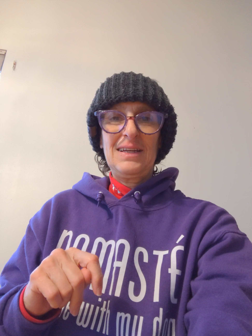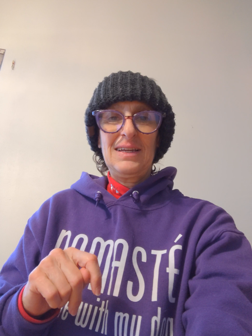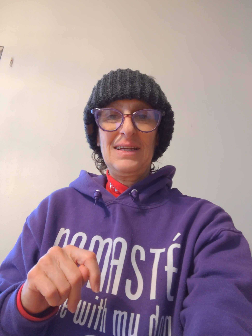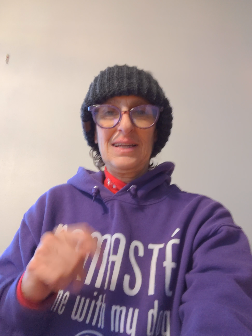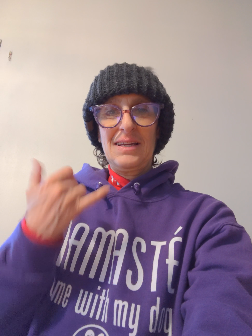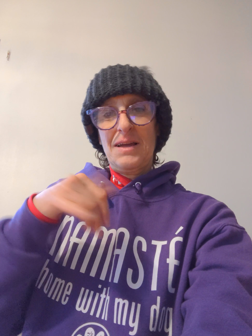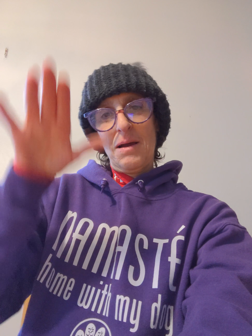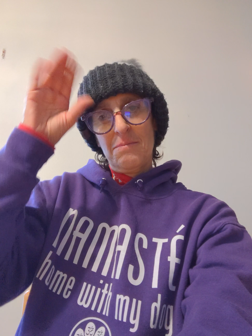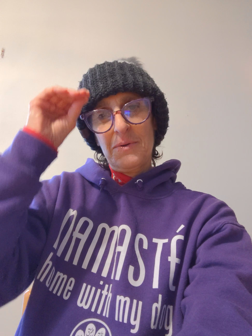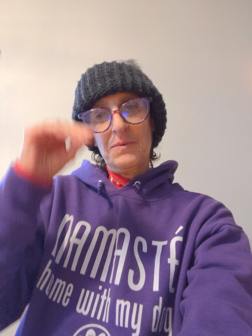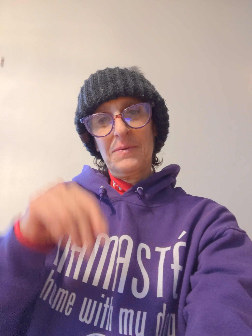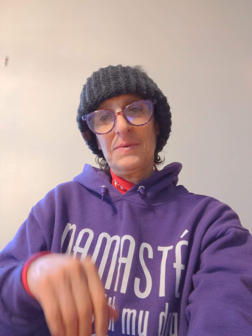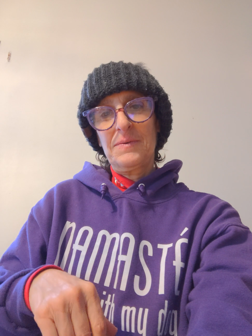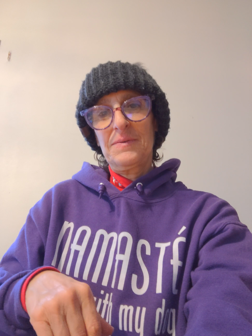cowboy